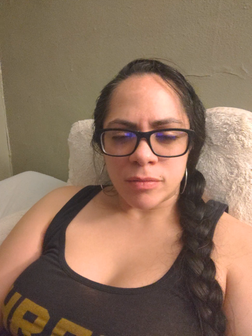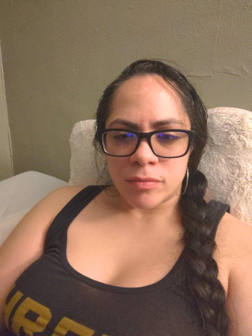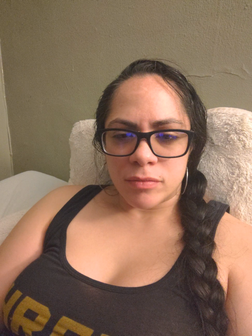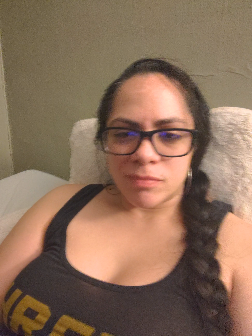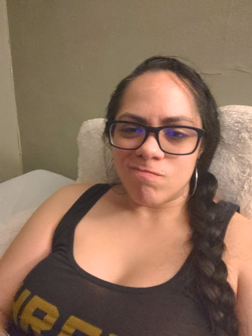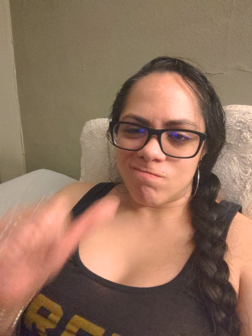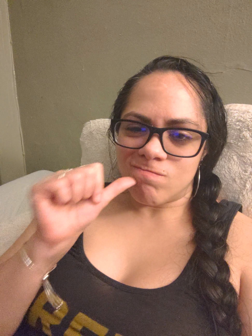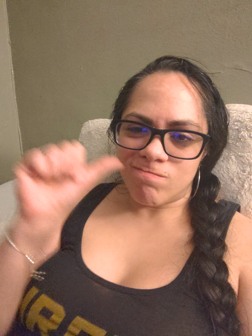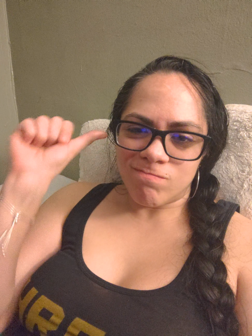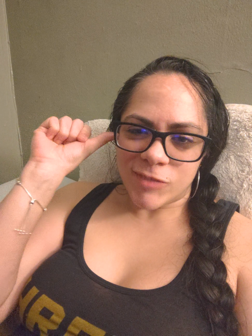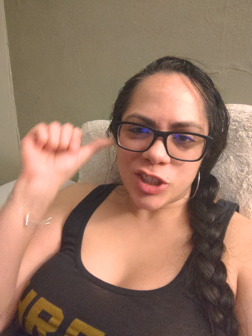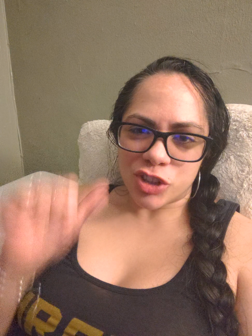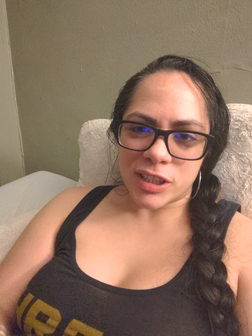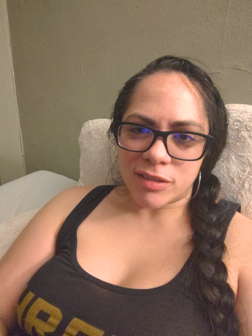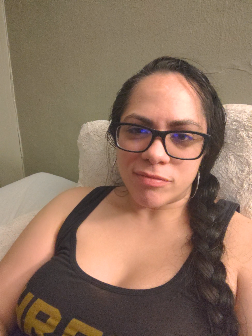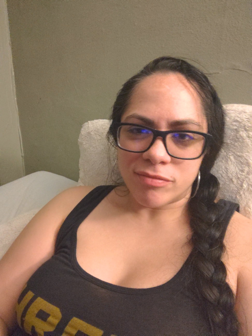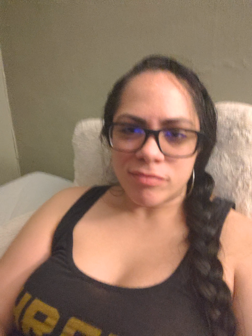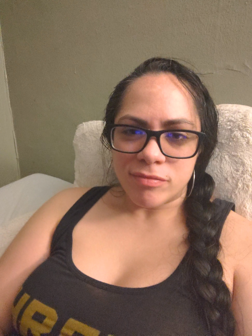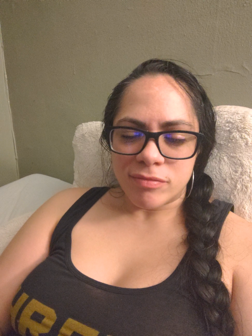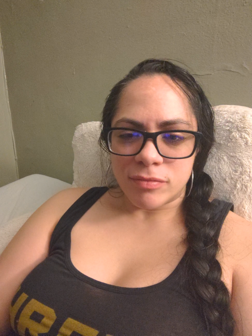yesterday